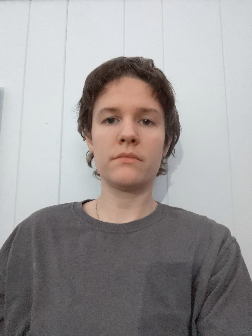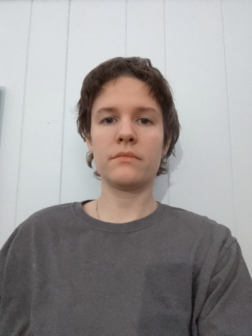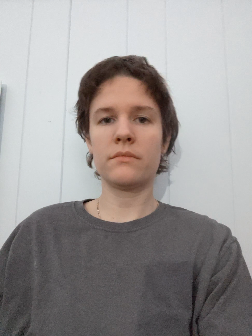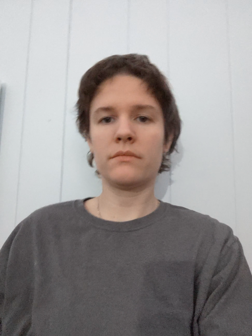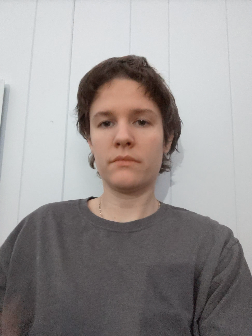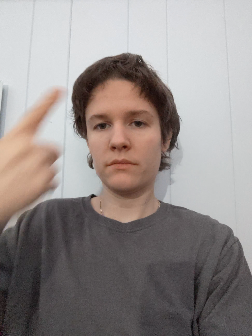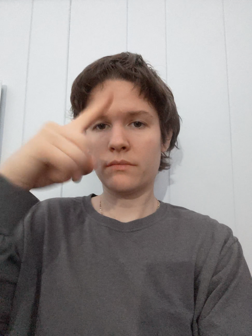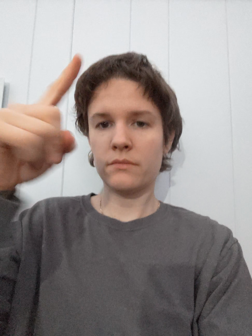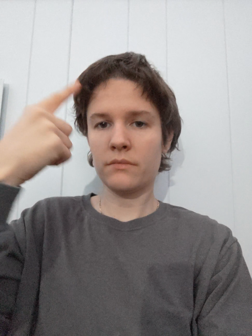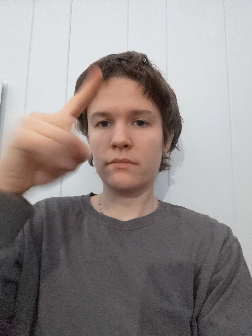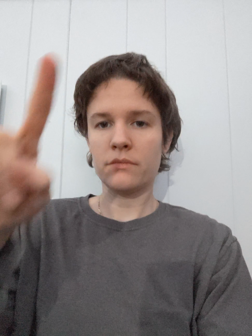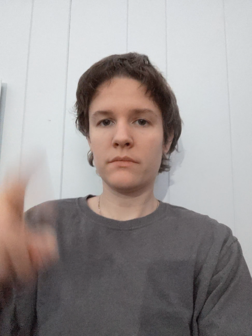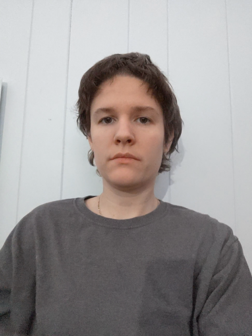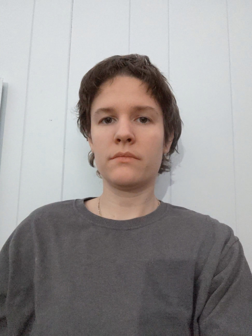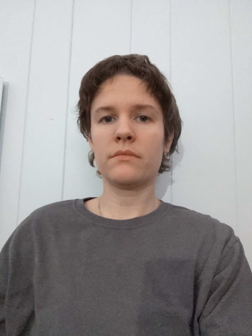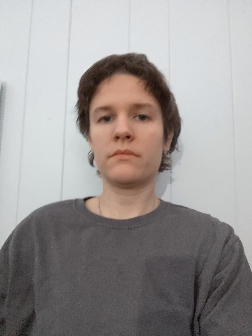for